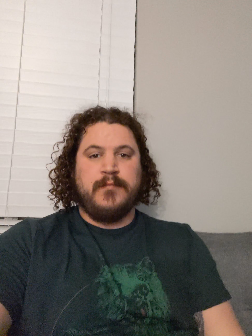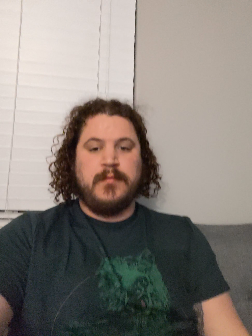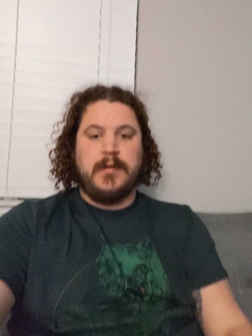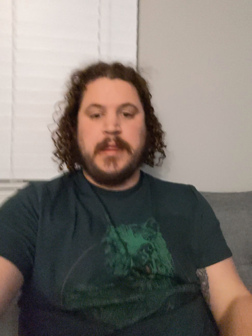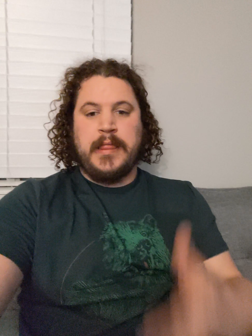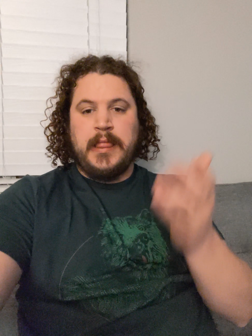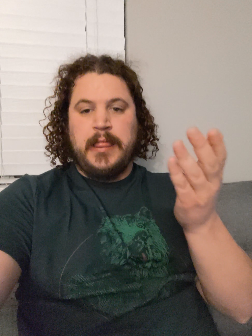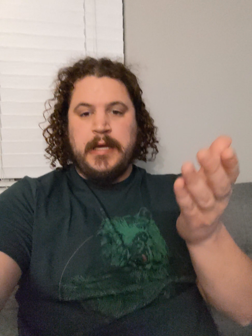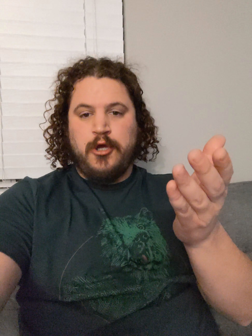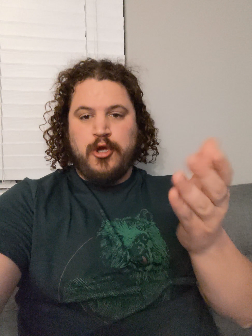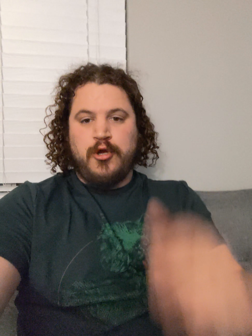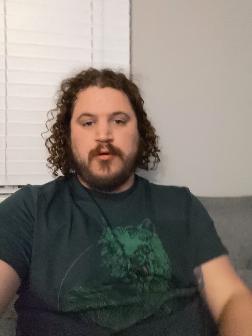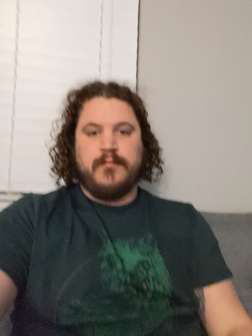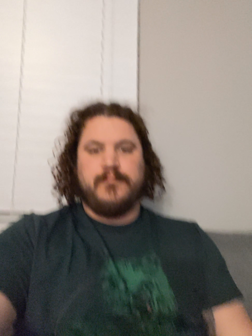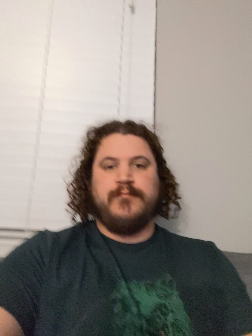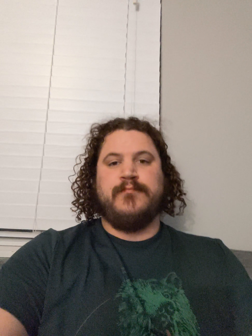there